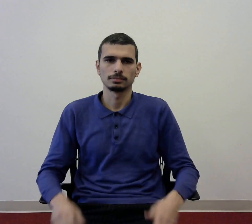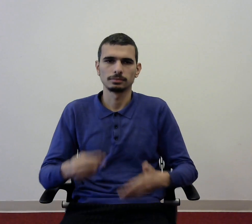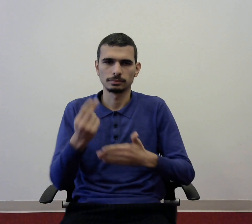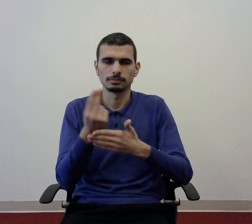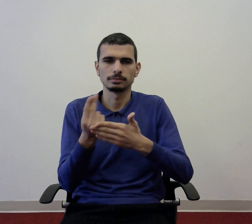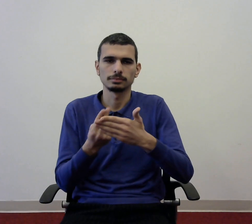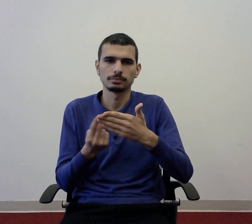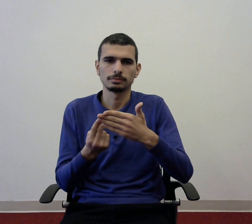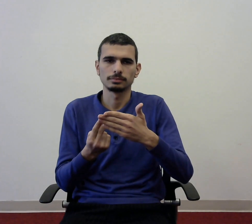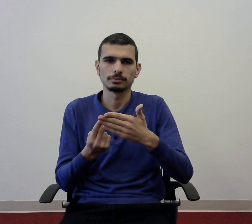rəsim